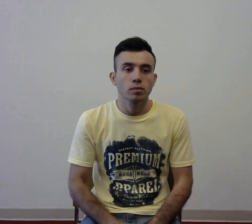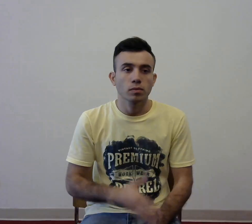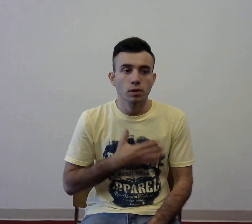mən